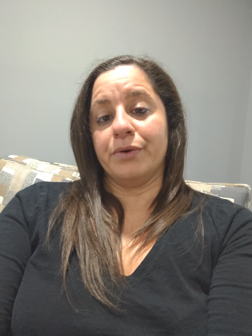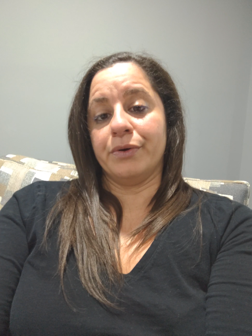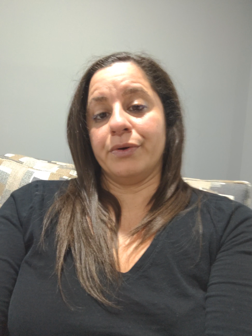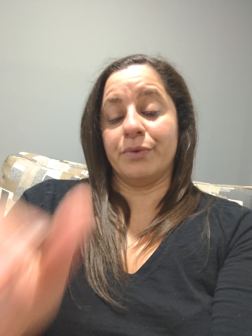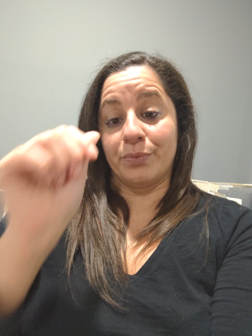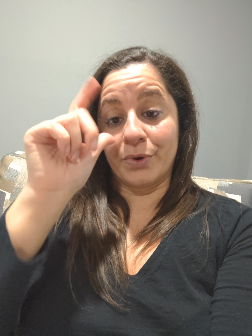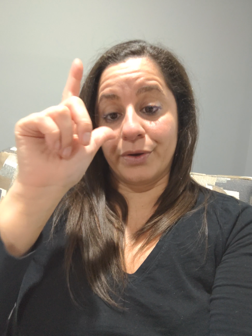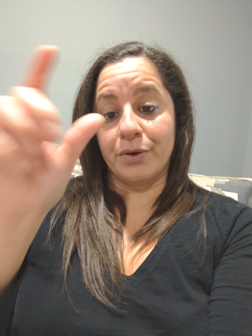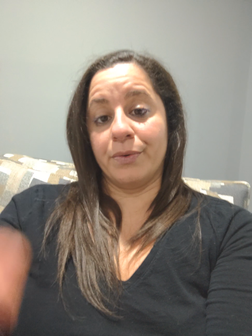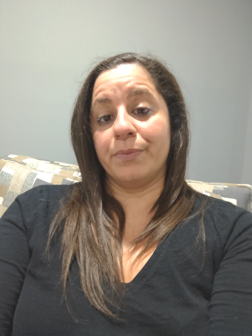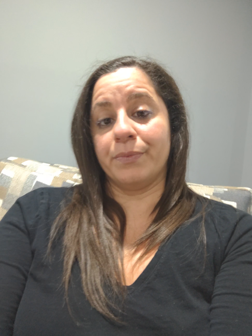awake